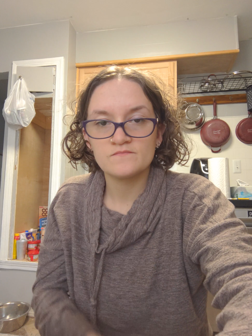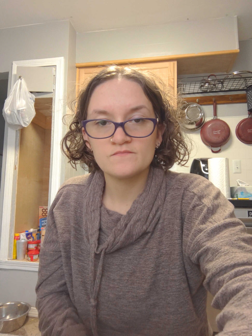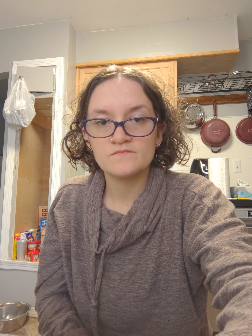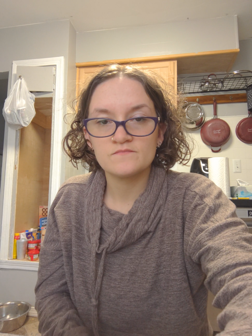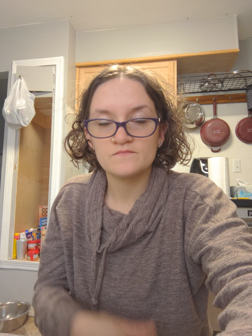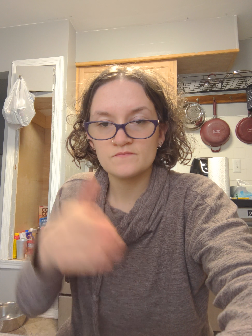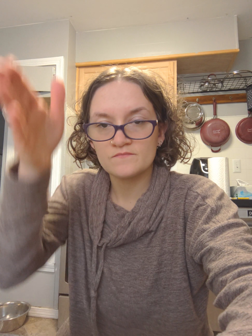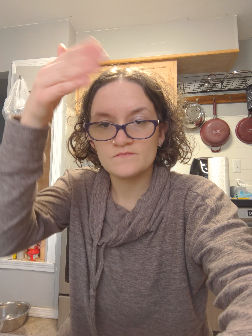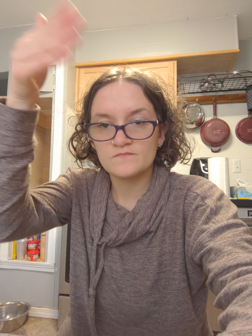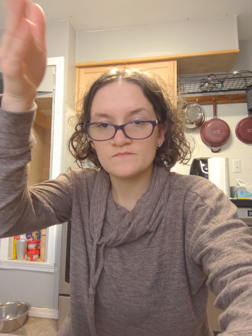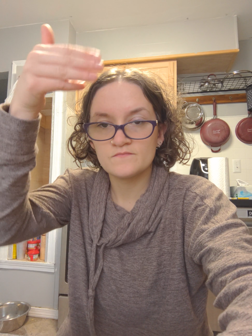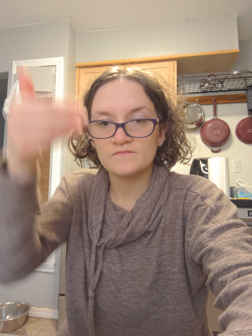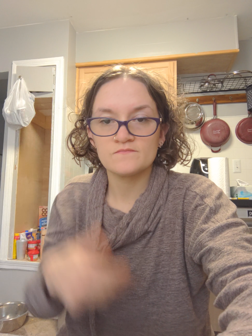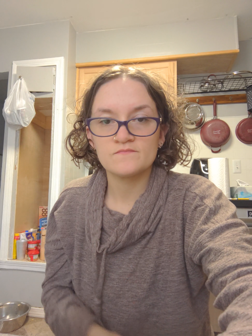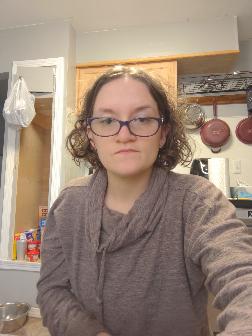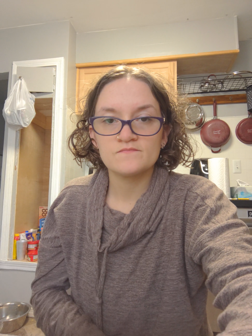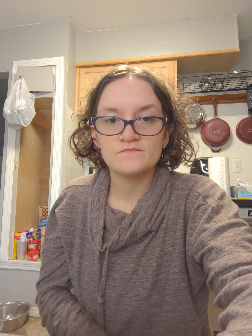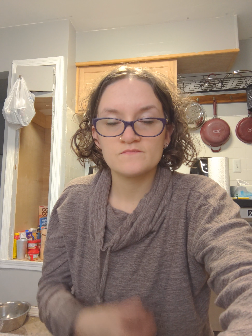flag